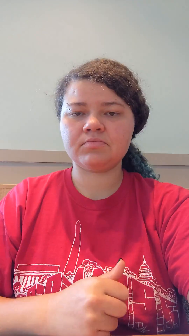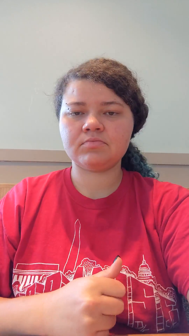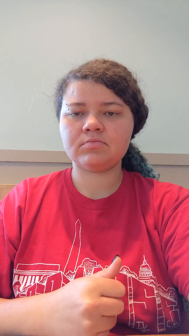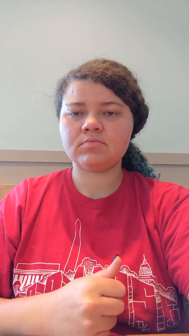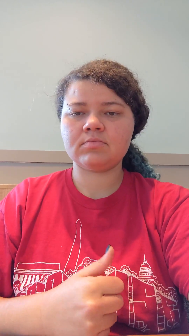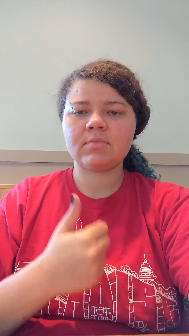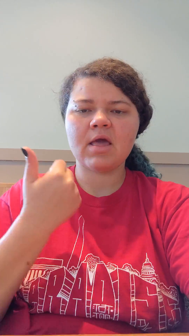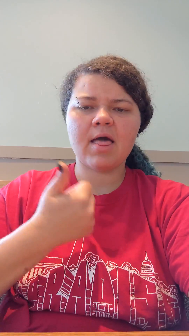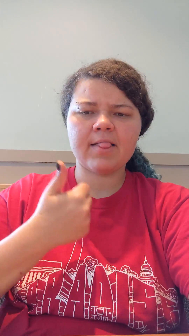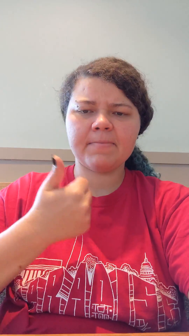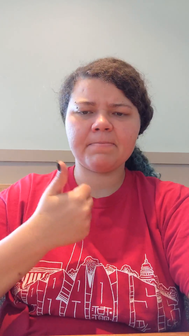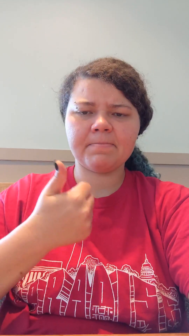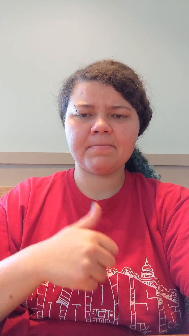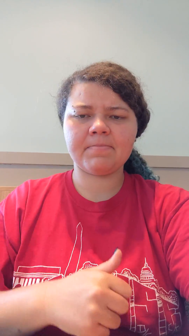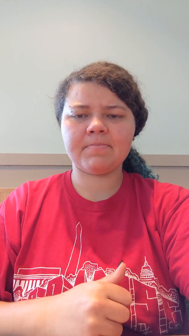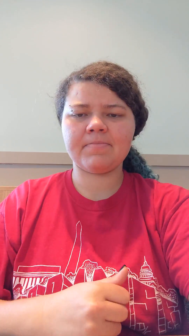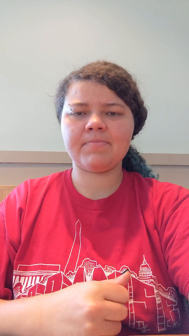help